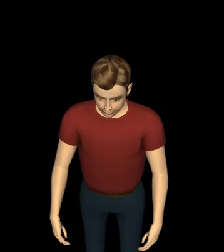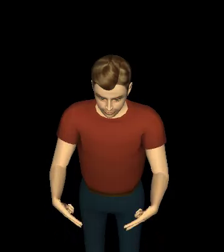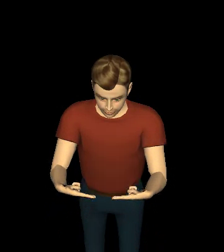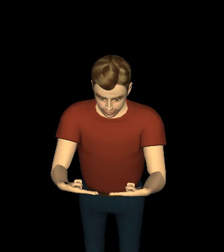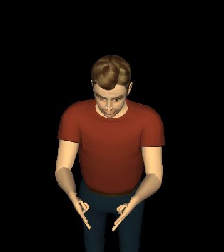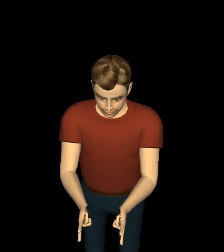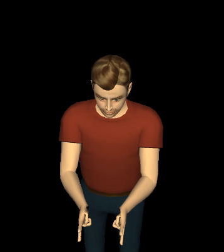تفويض